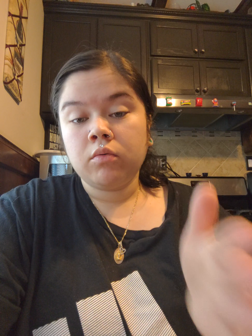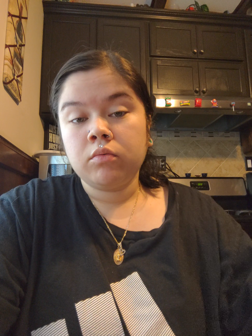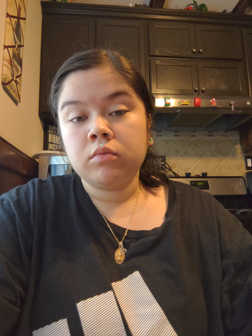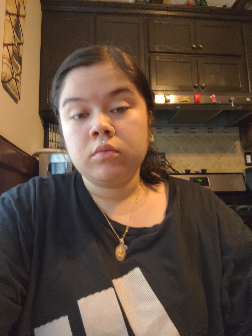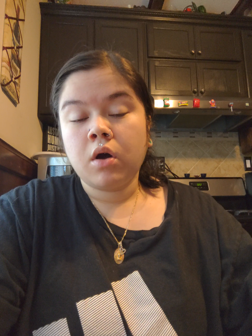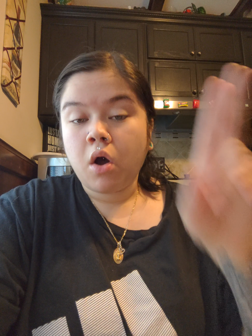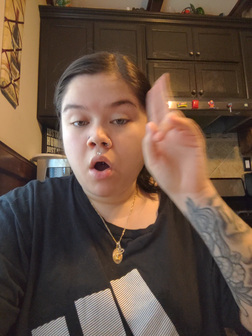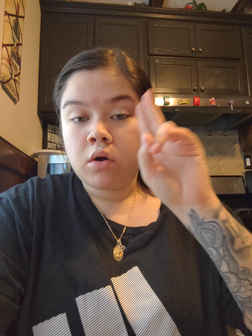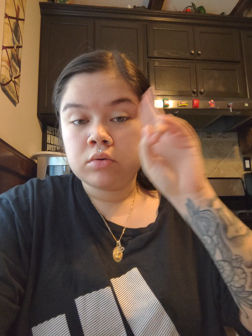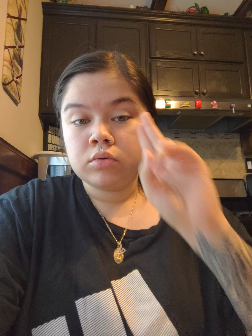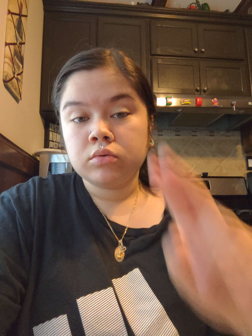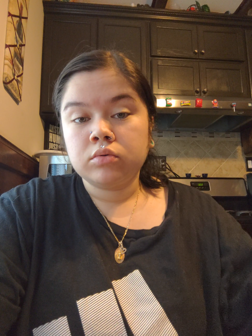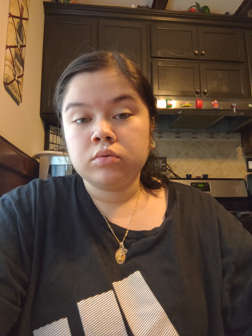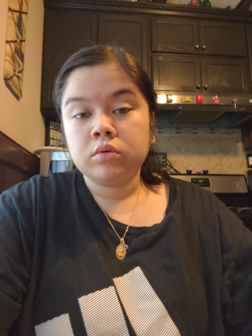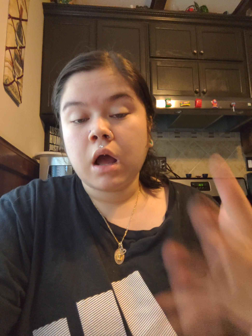uncle